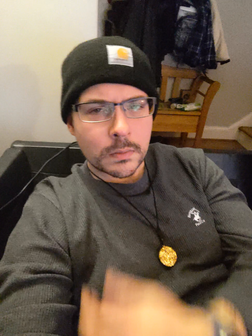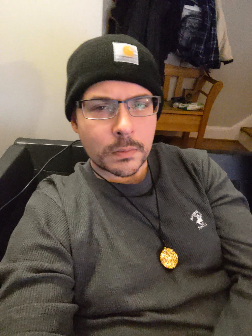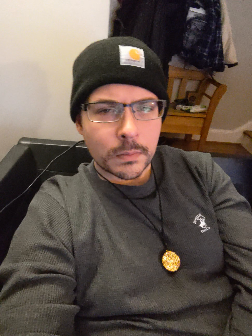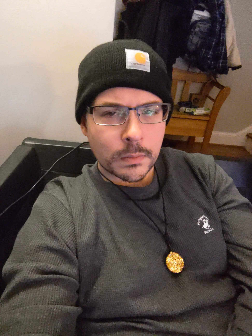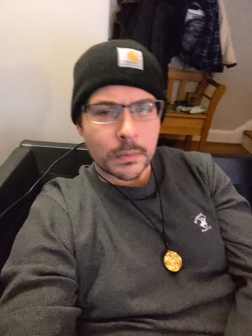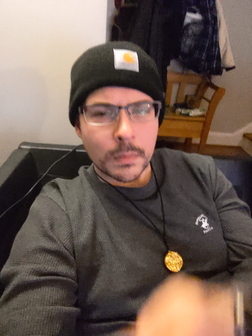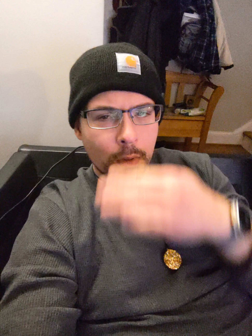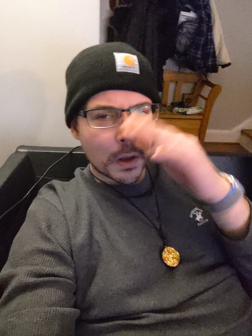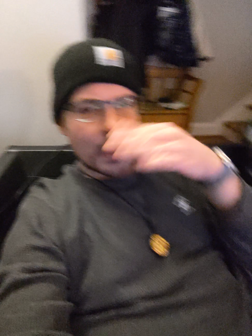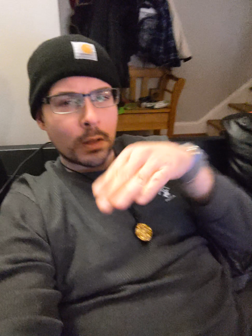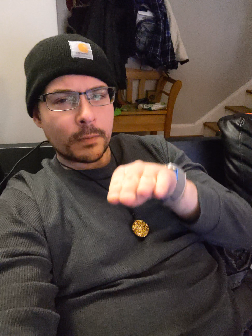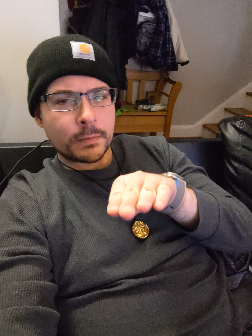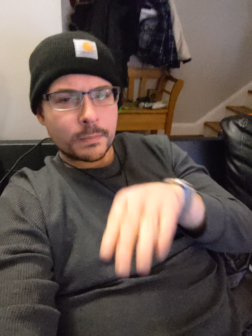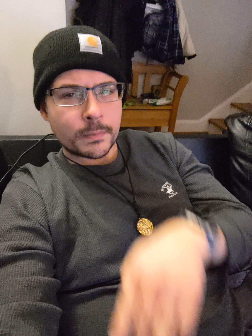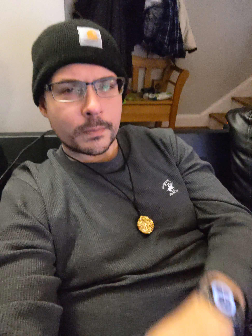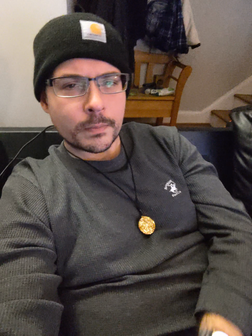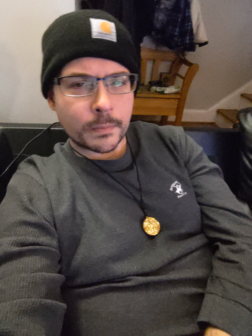elephant